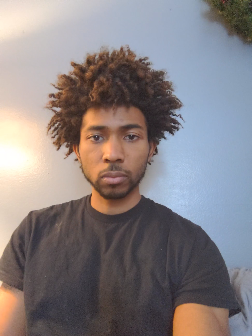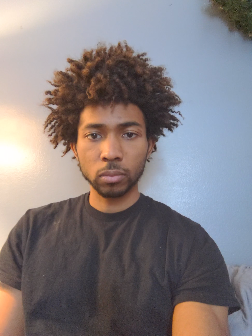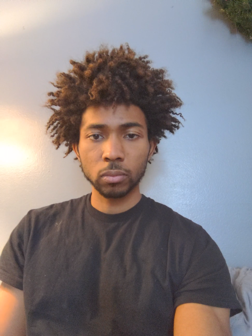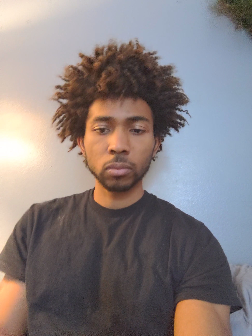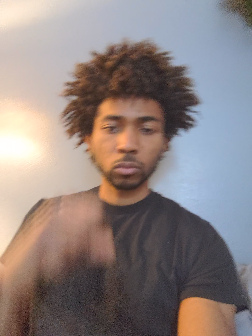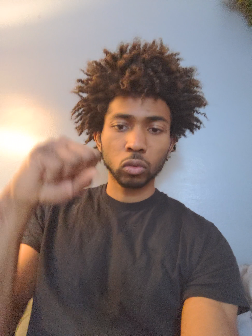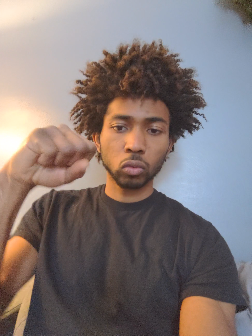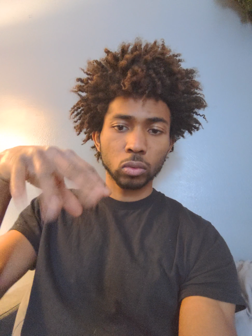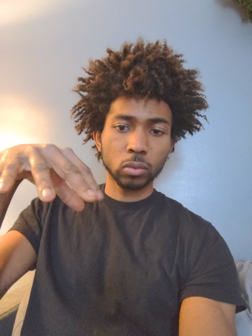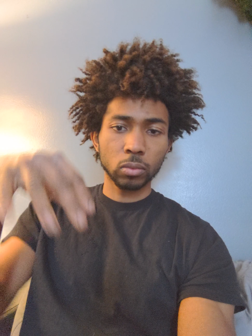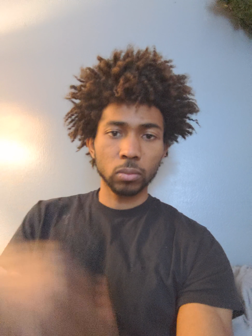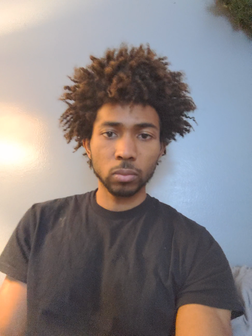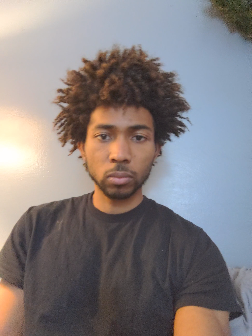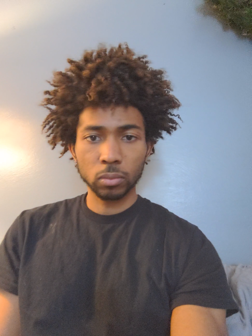drop